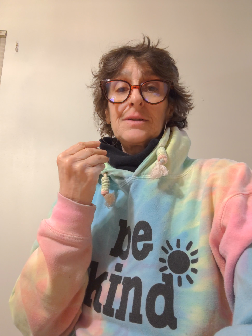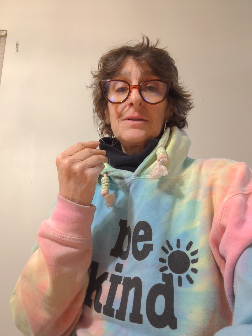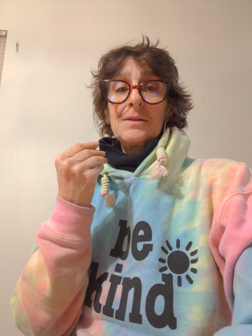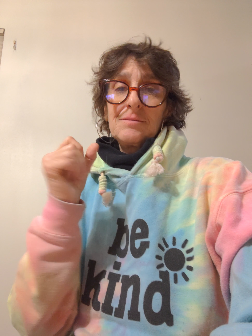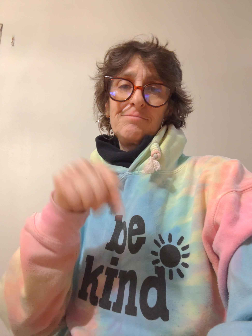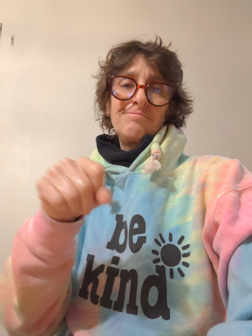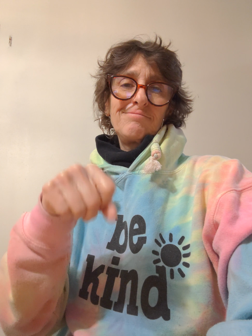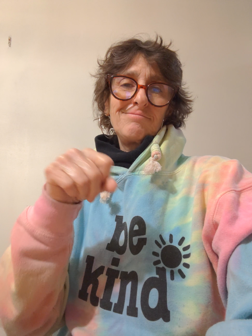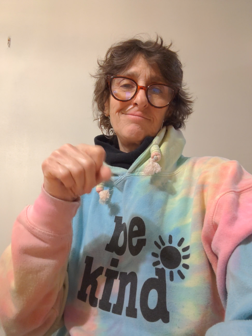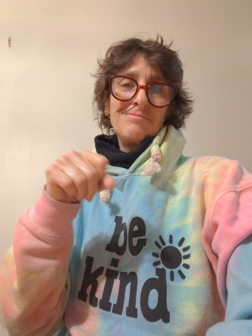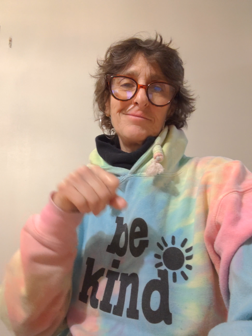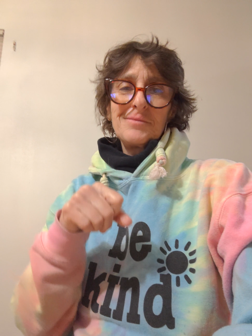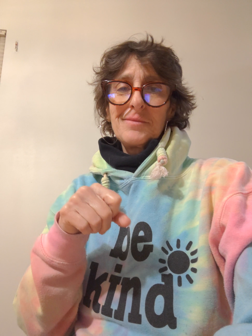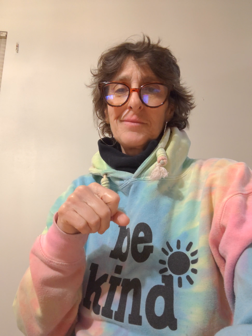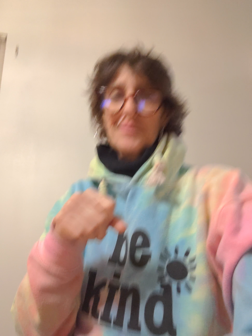yes